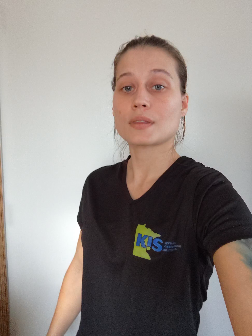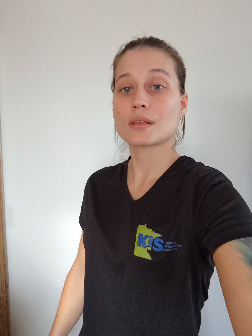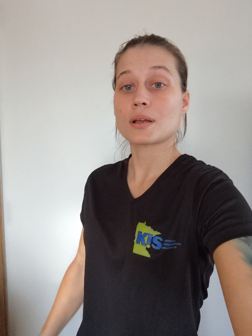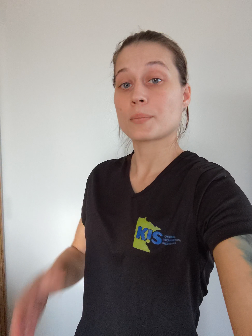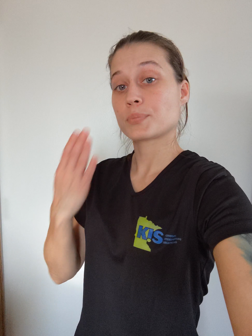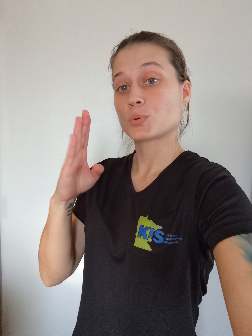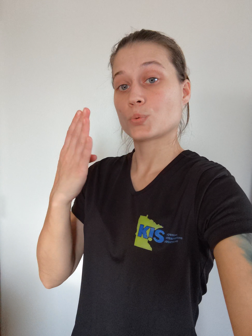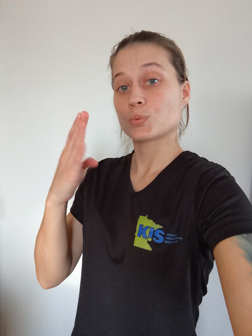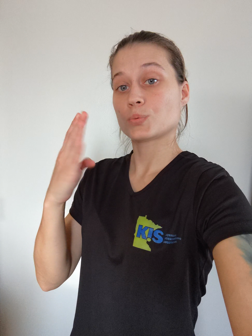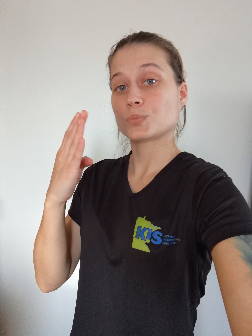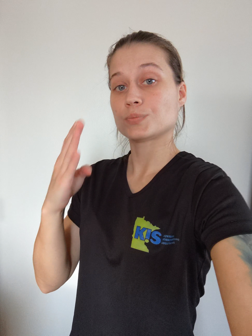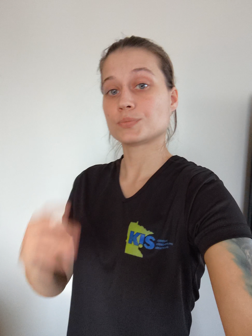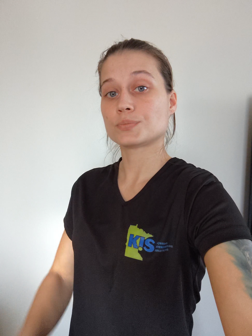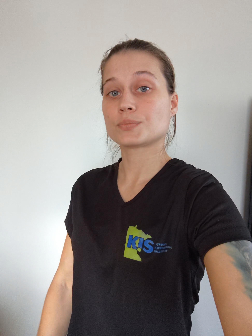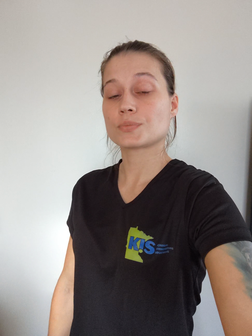blue